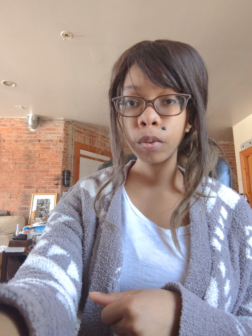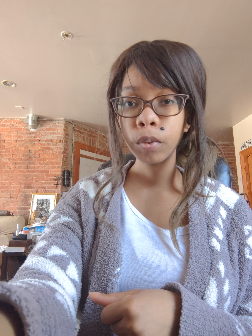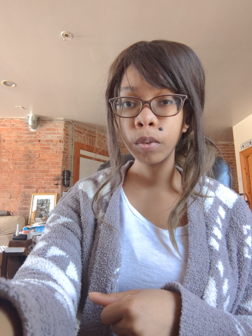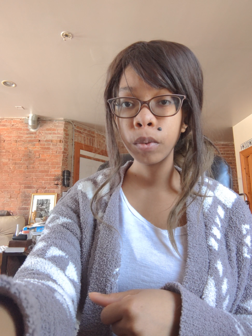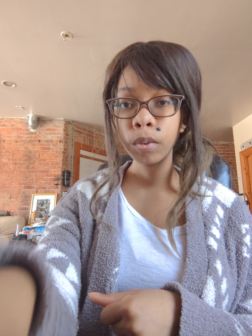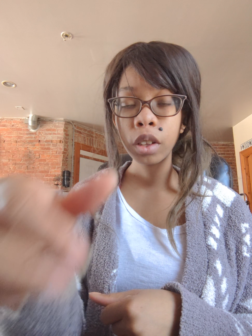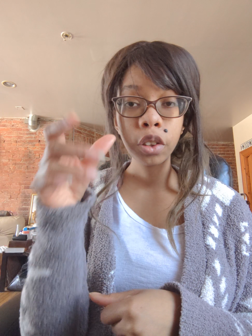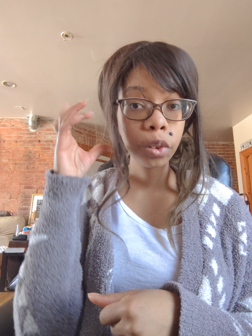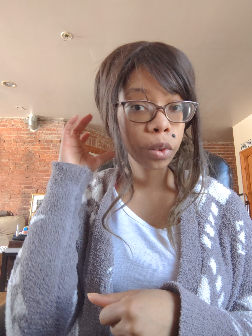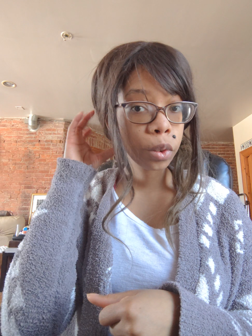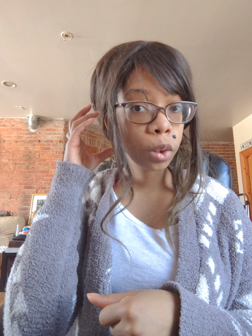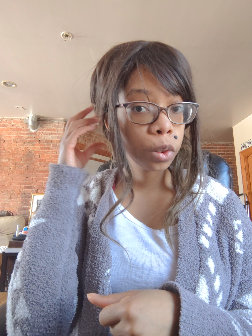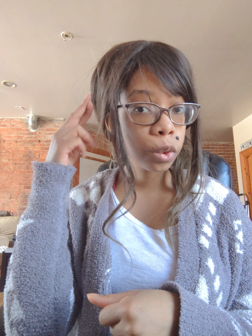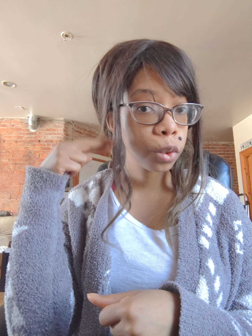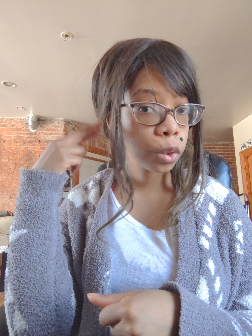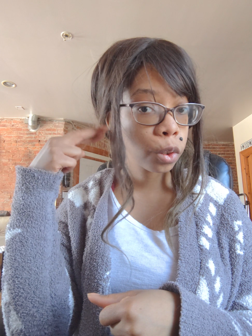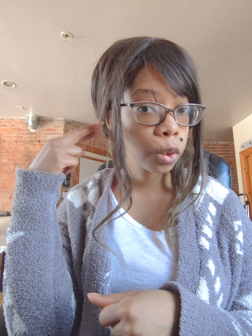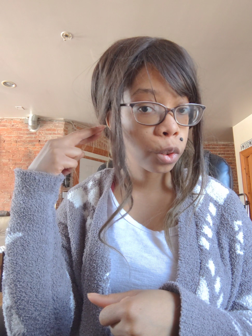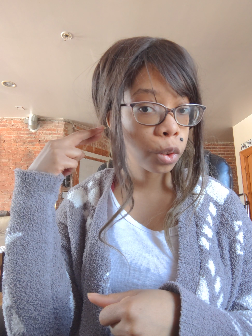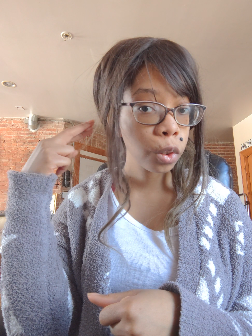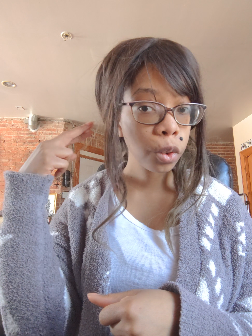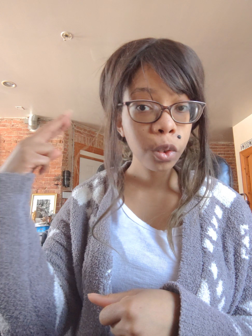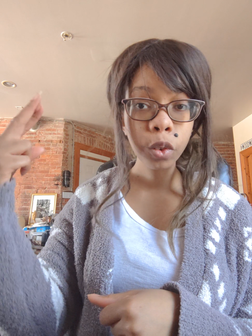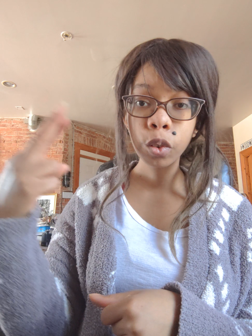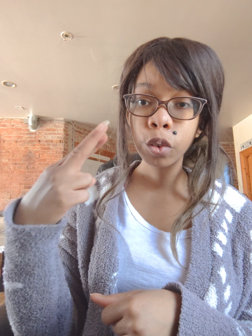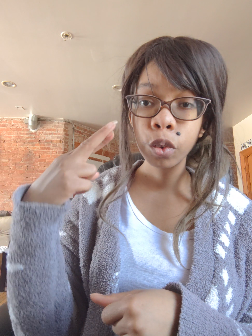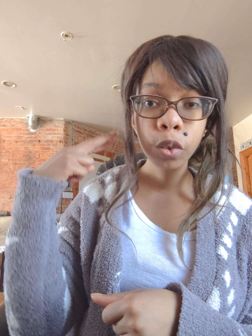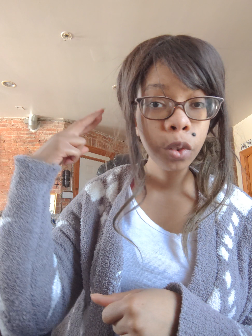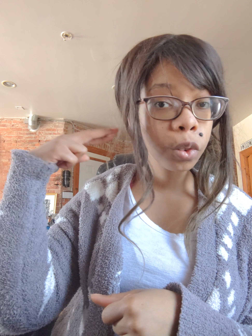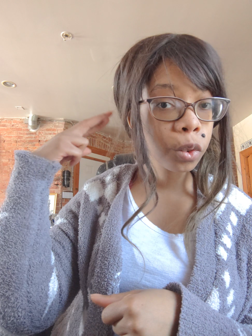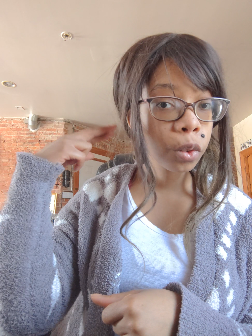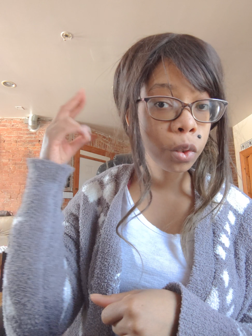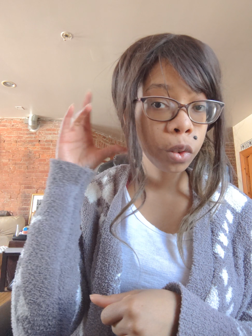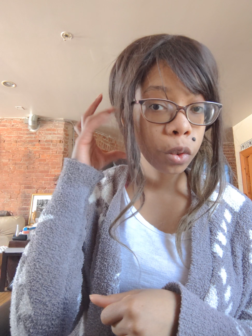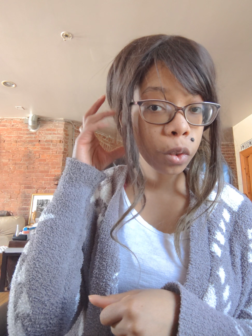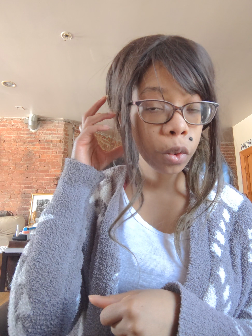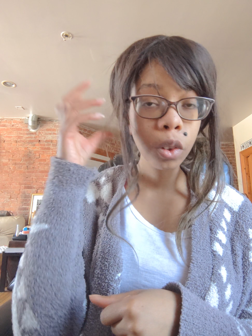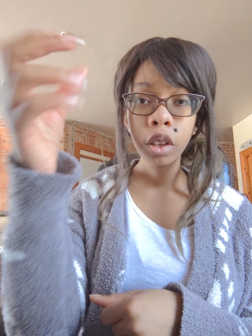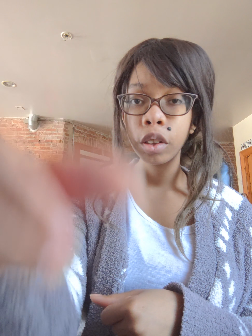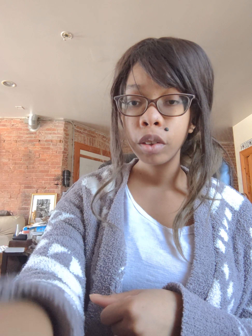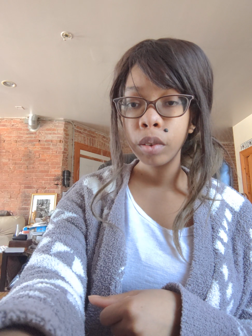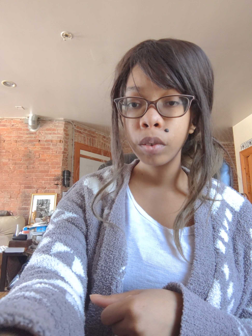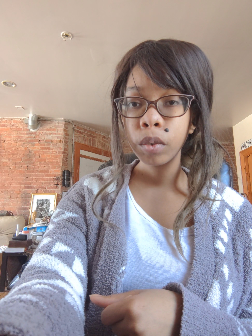radio